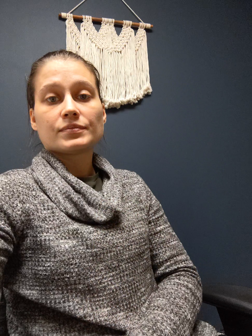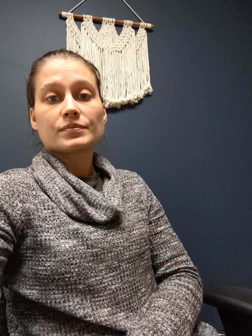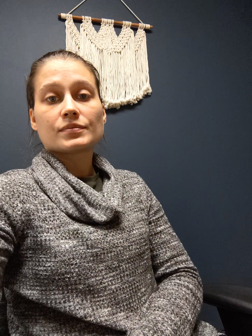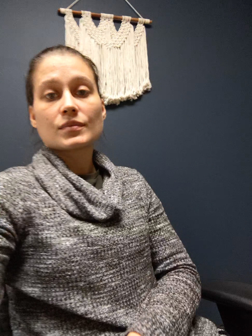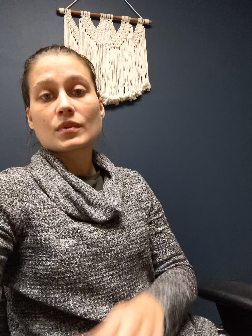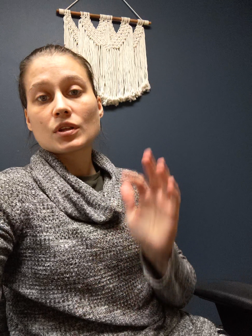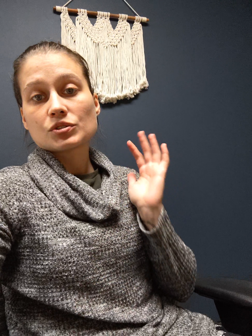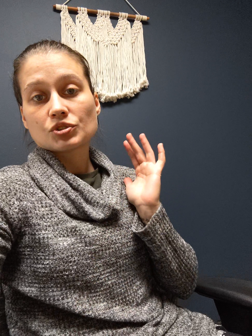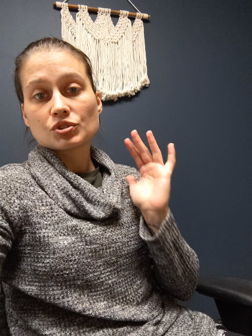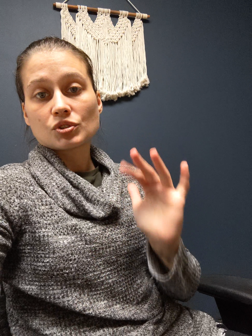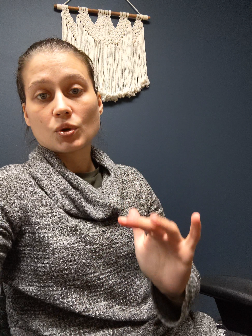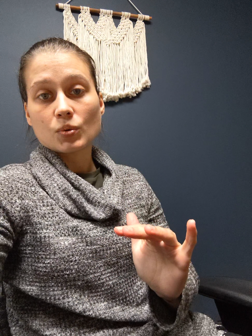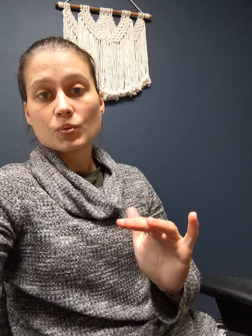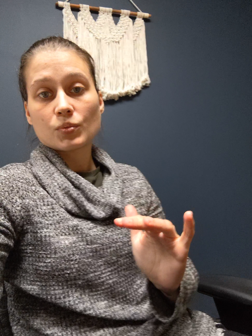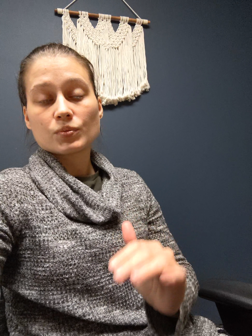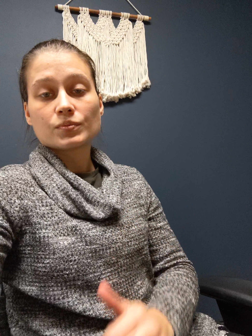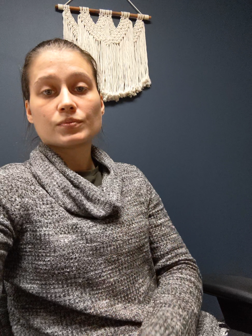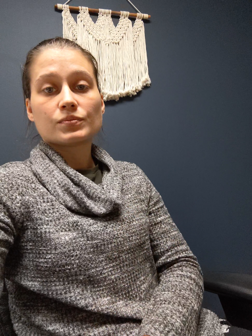snow